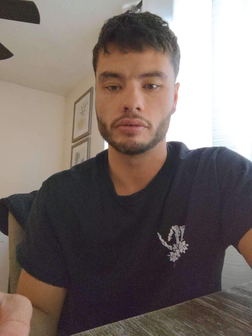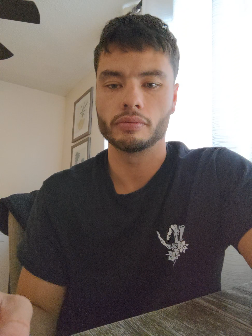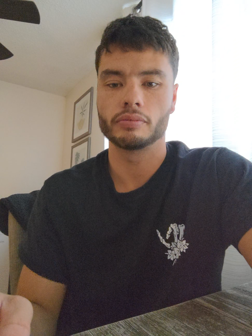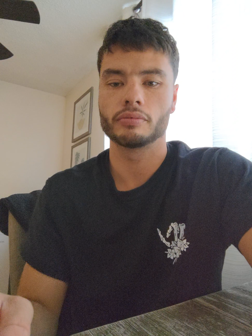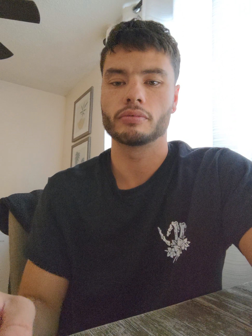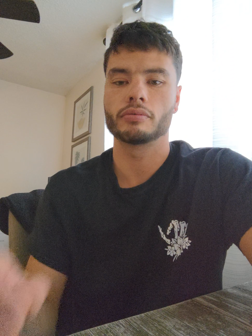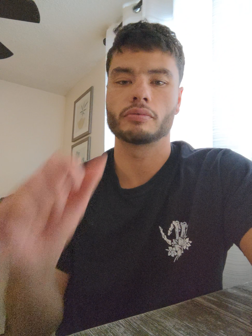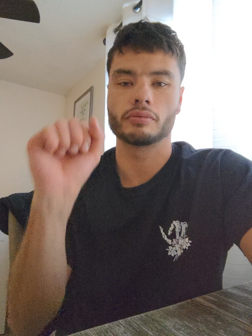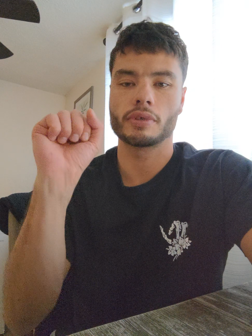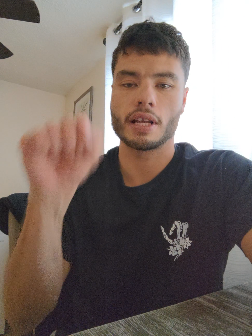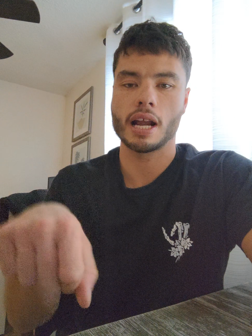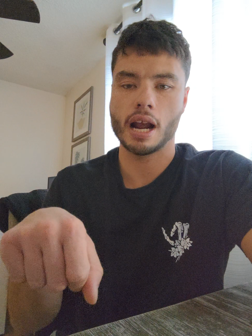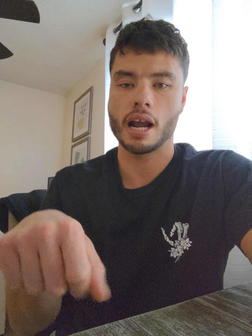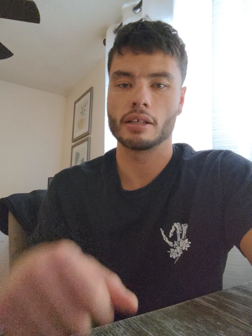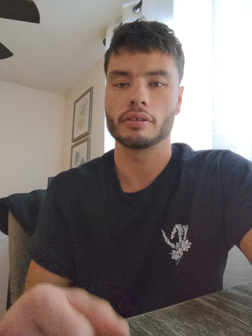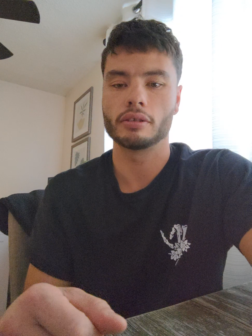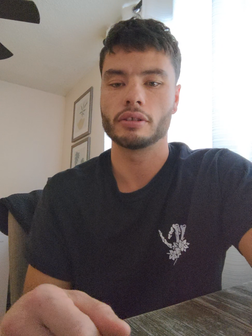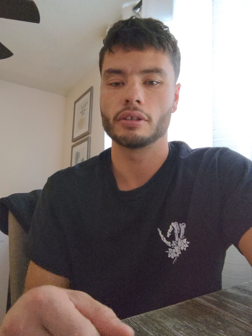can